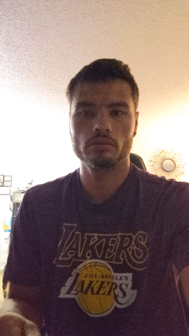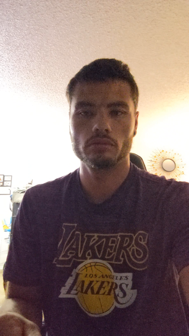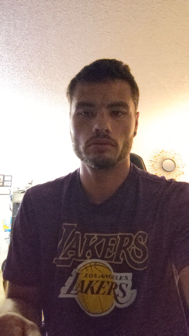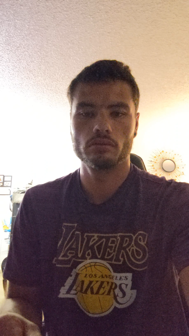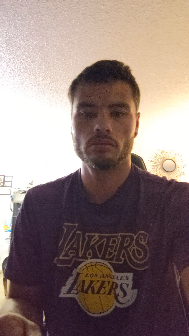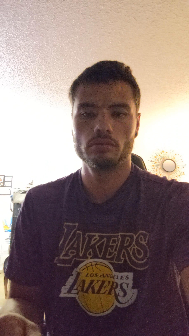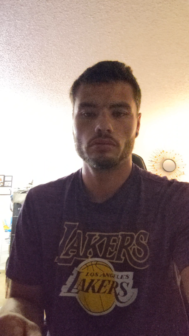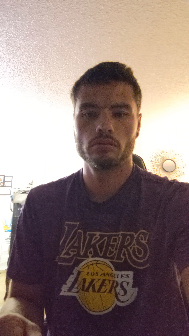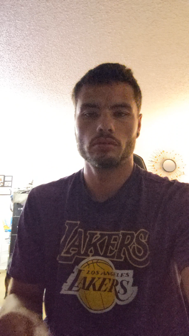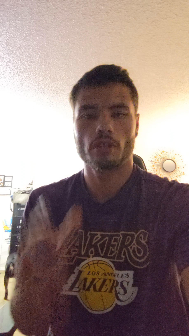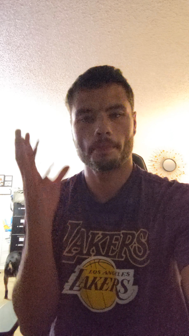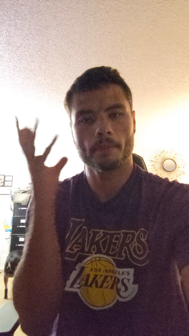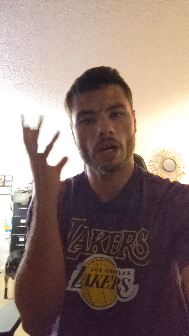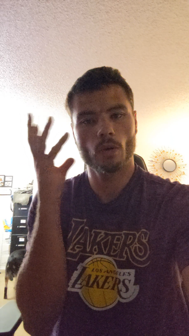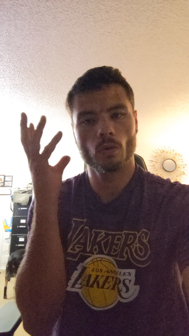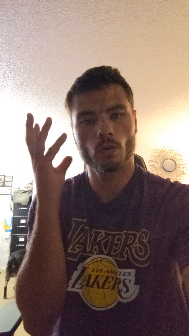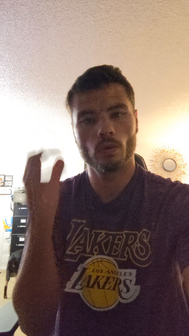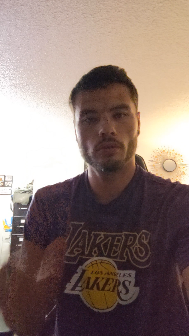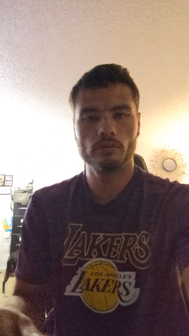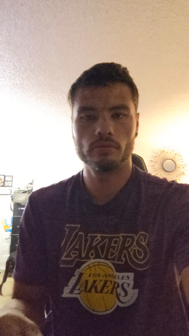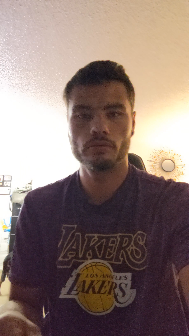pillow